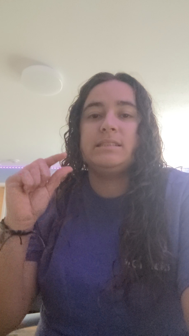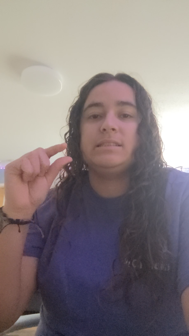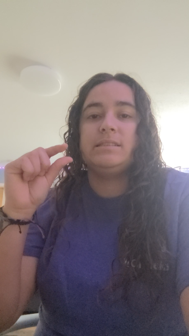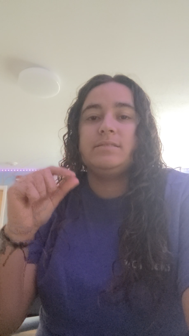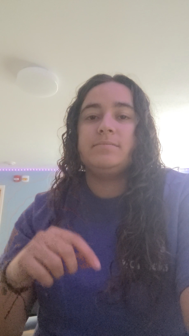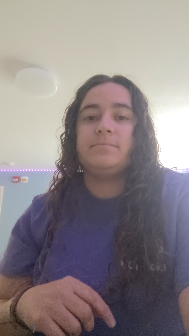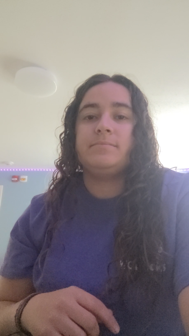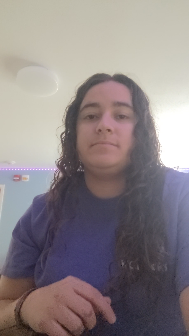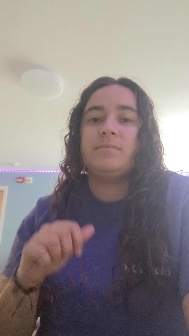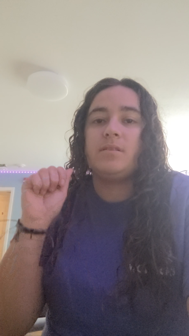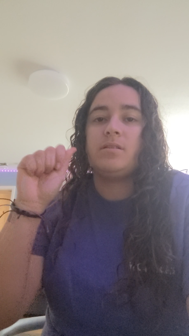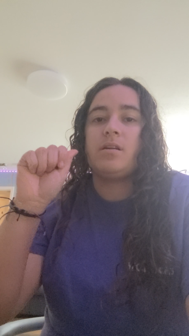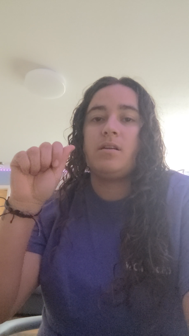knock